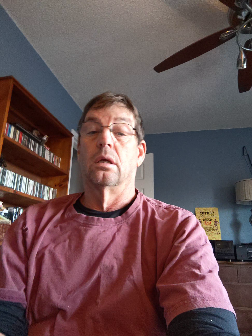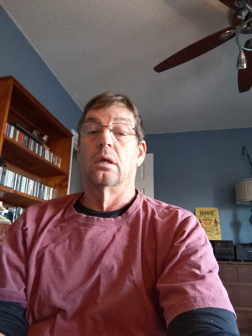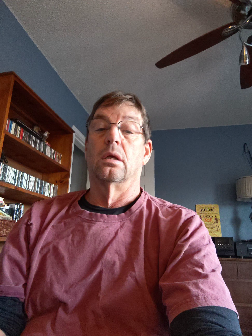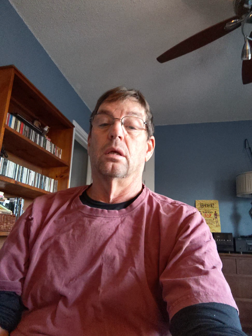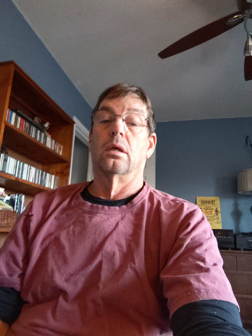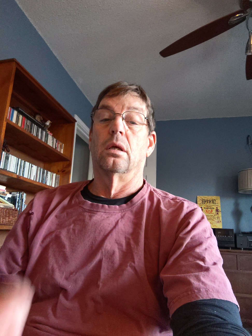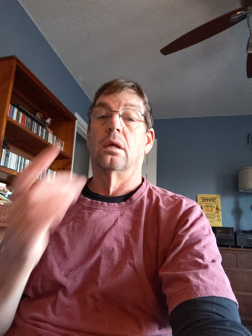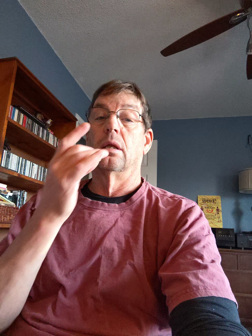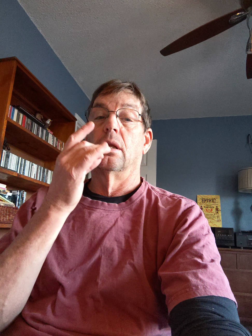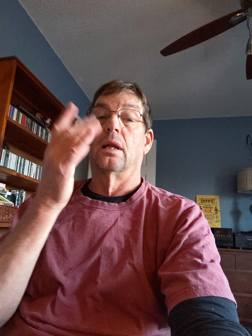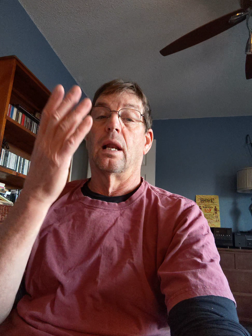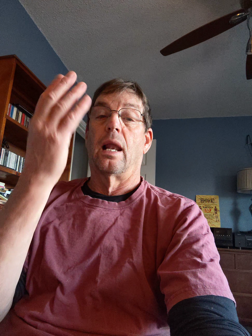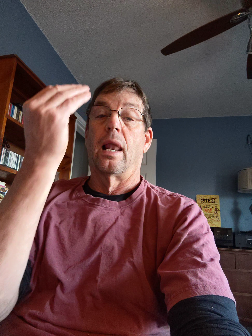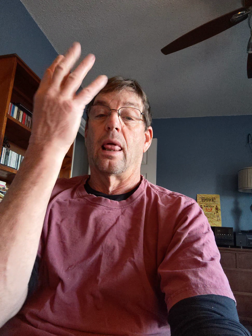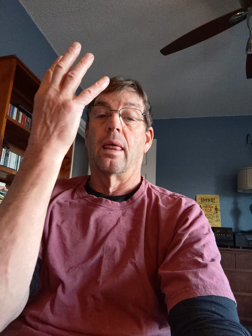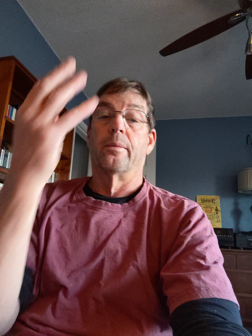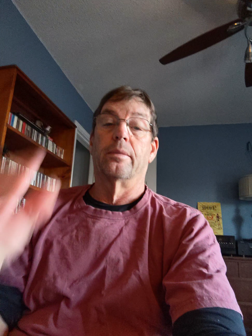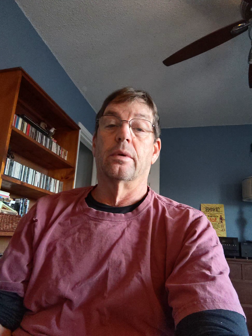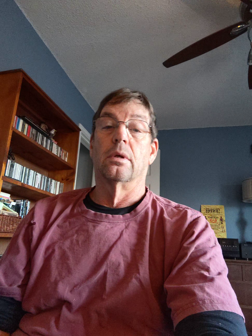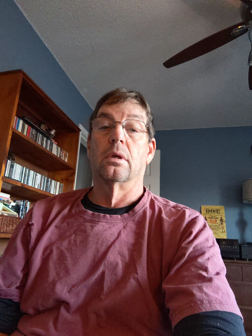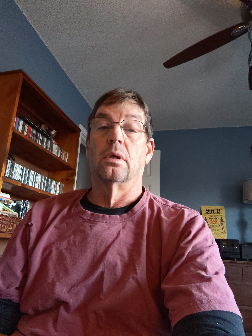lamp